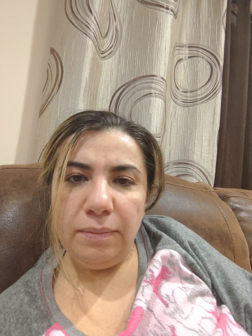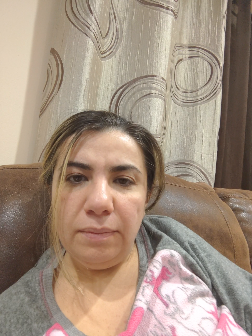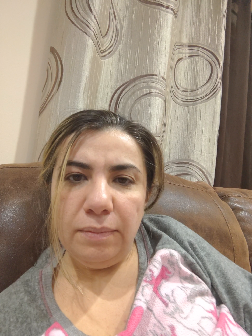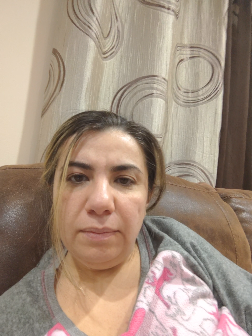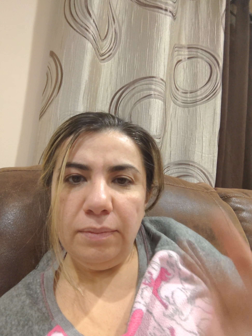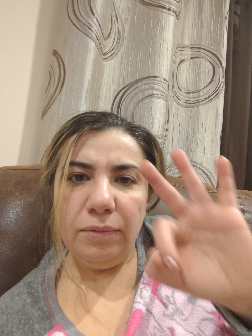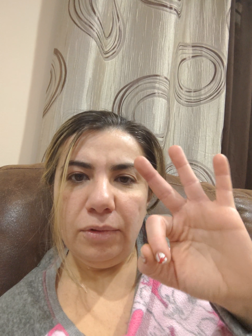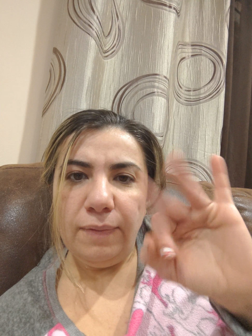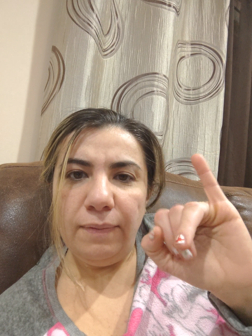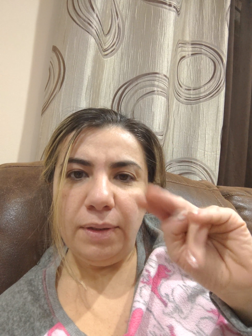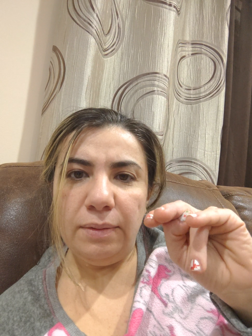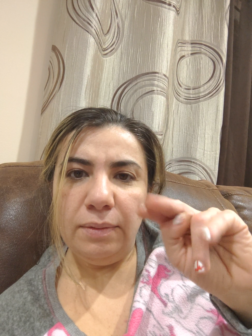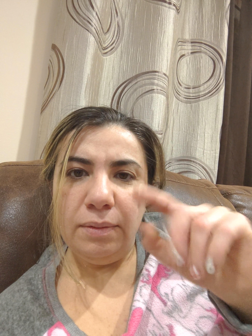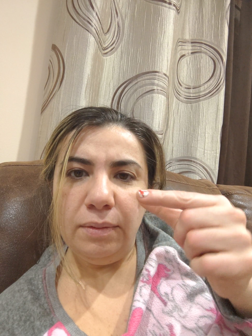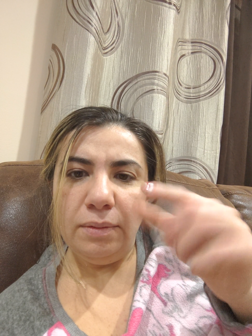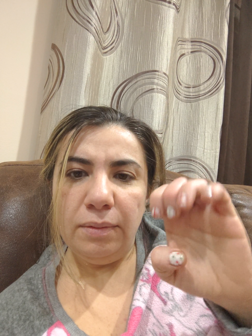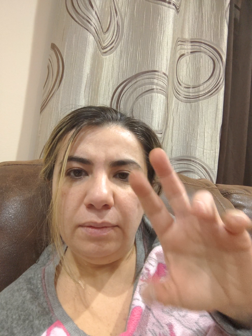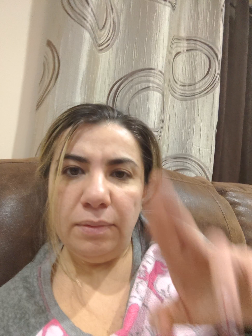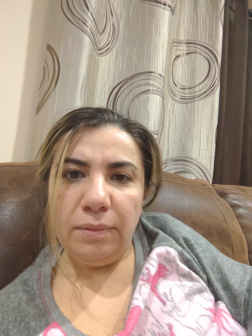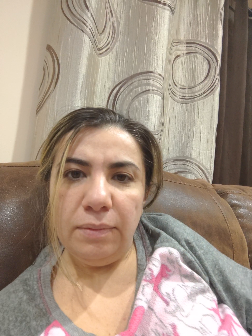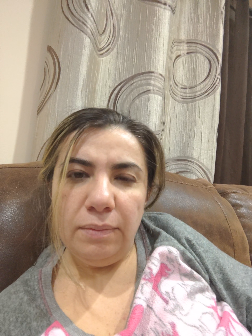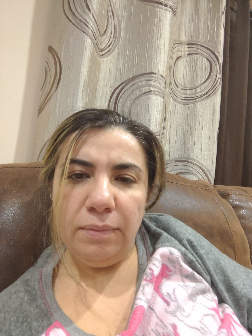finger